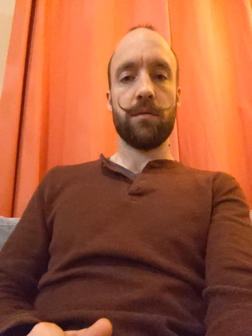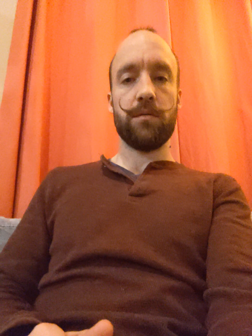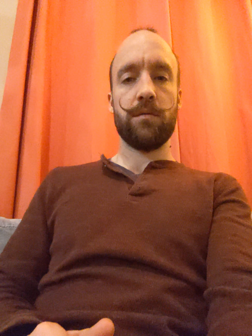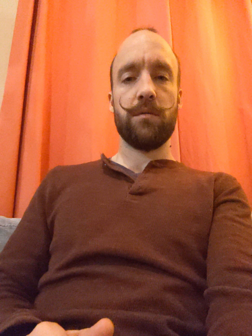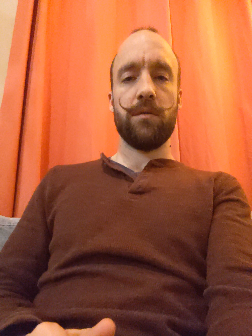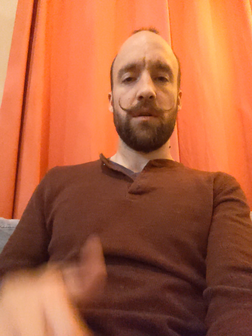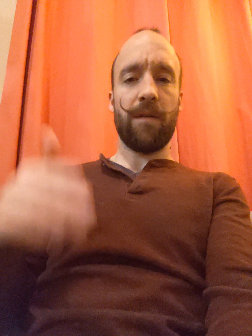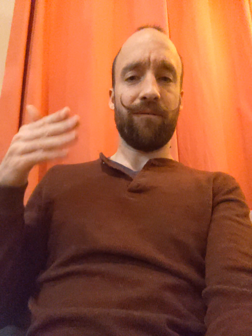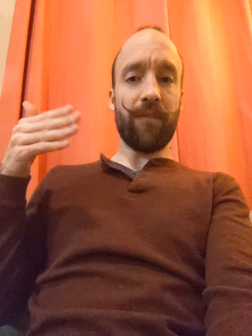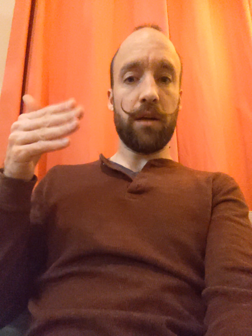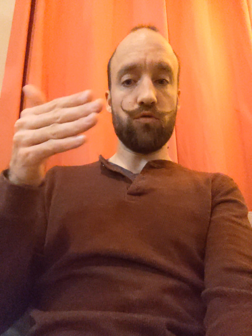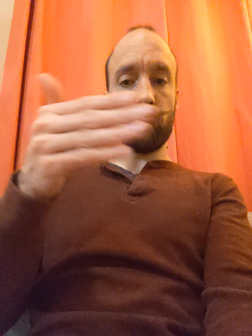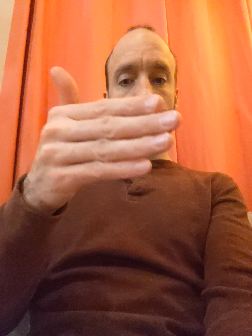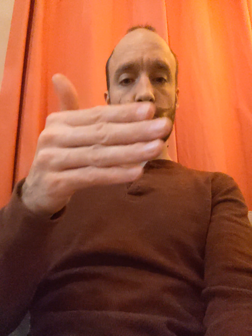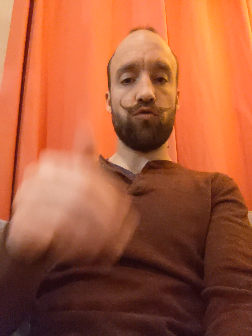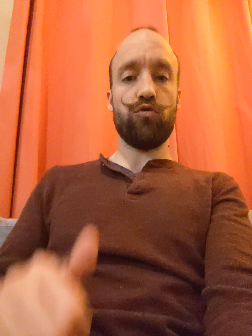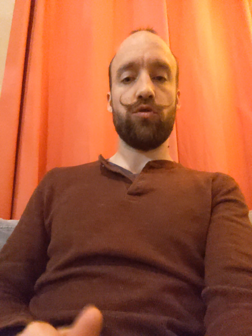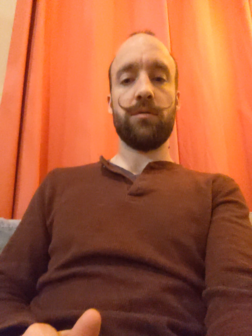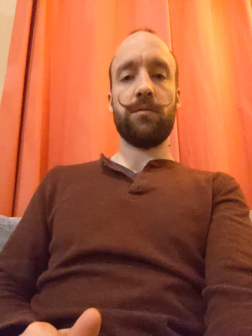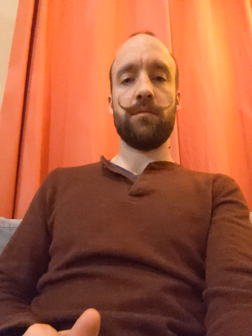fish